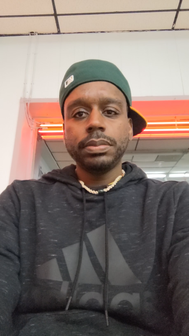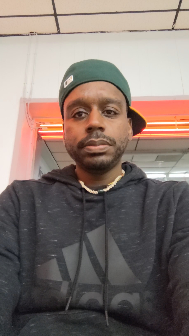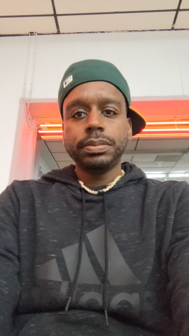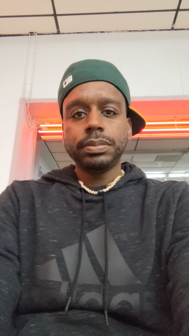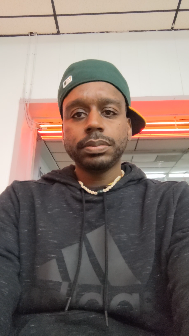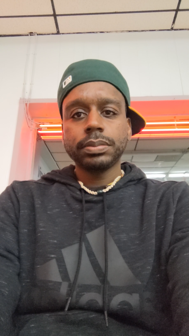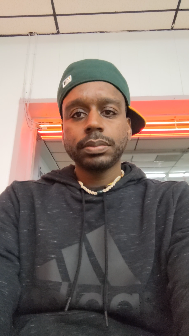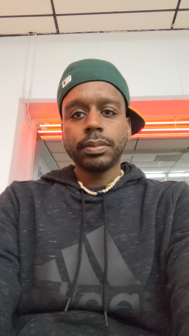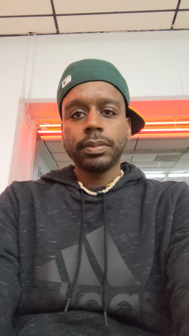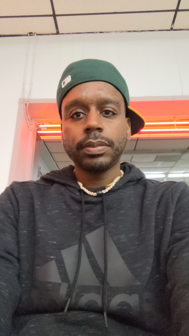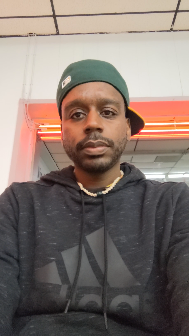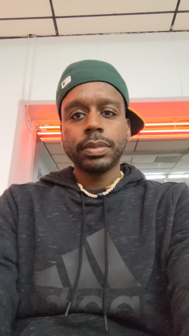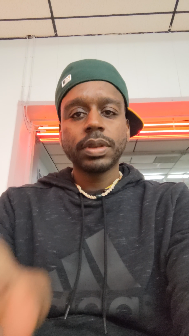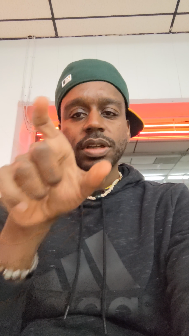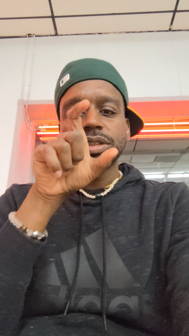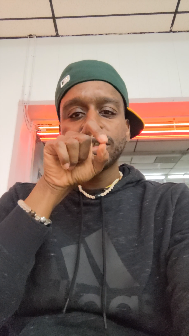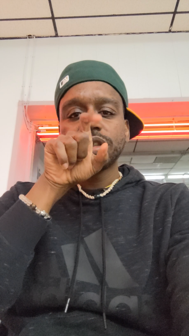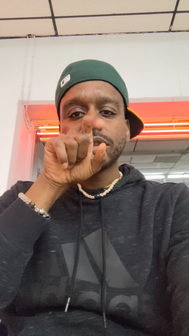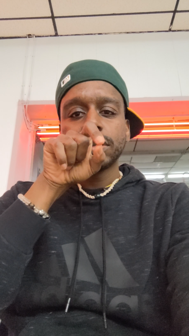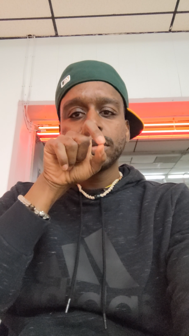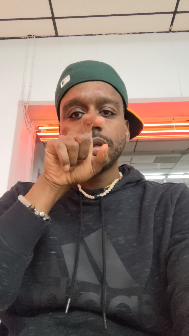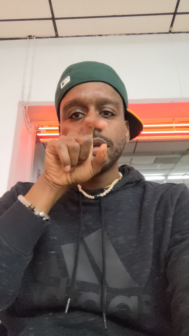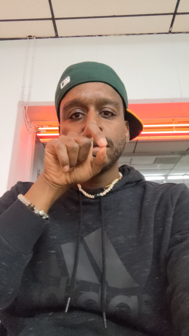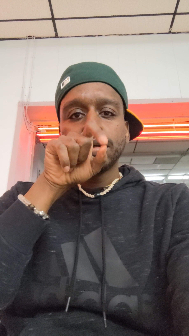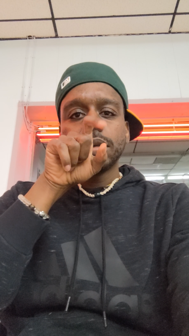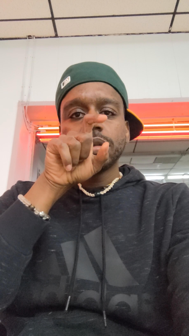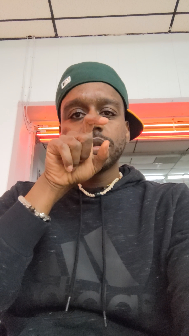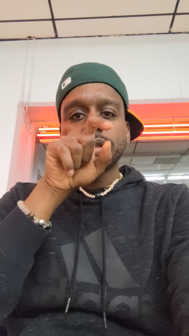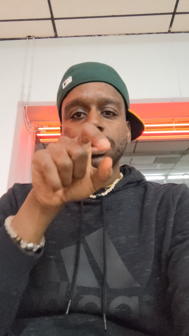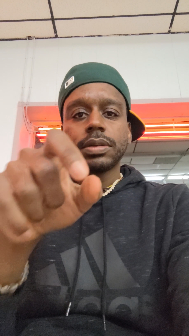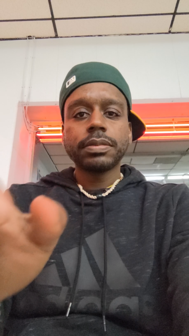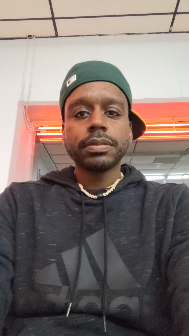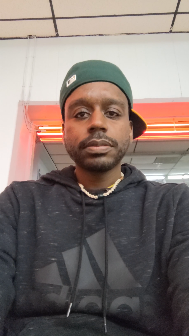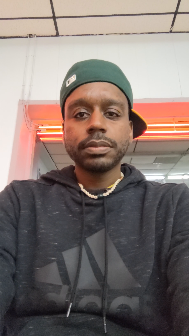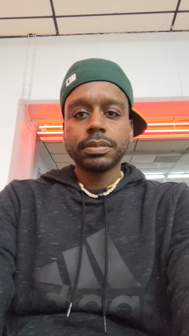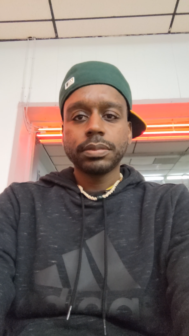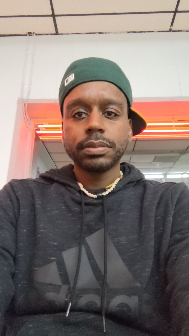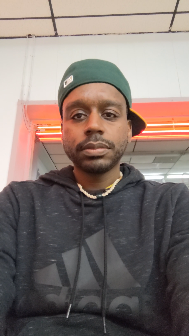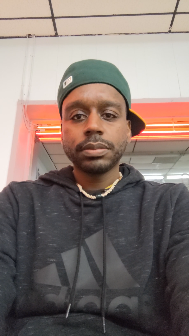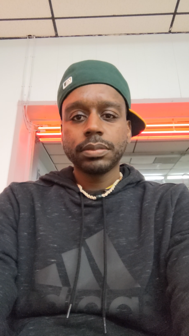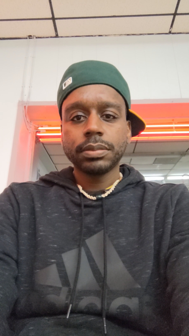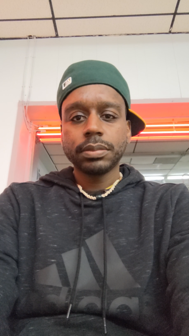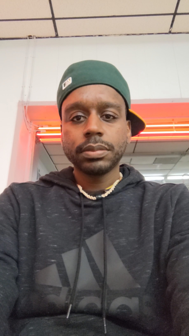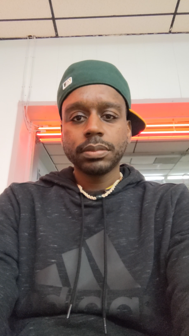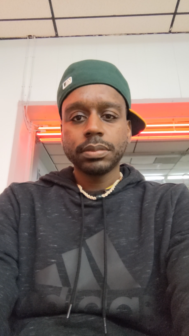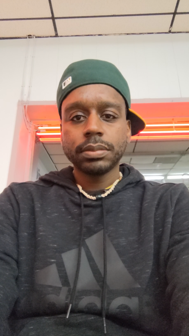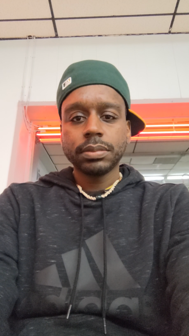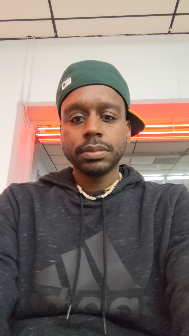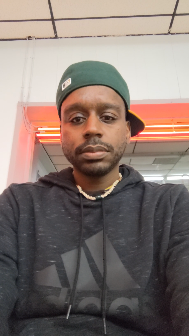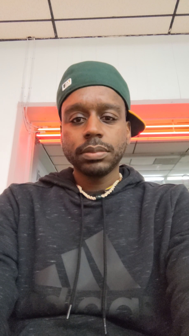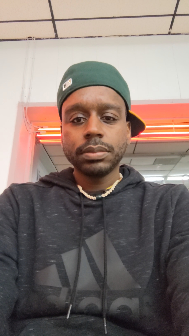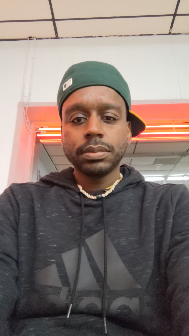chicken